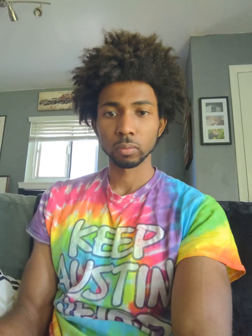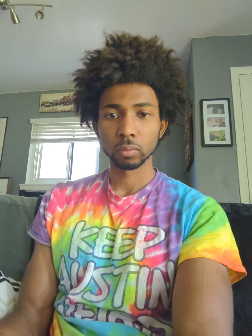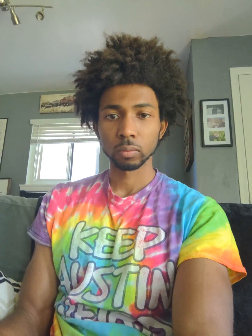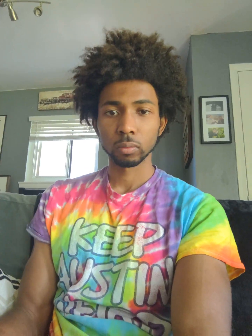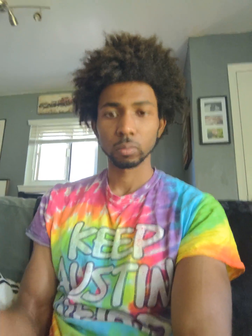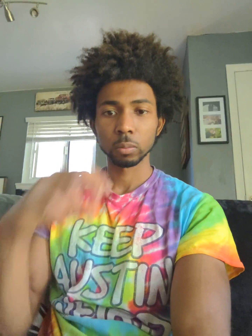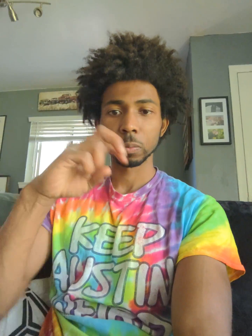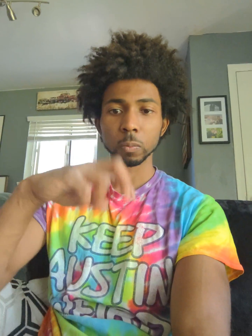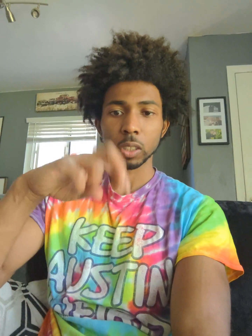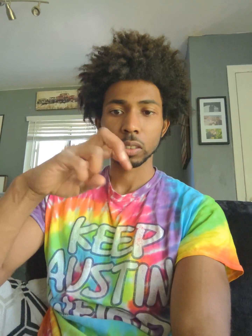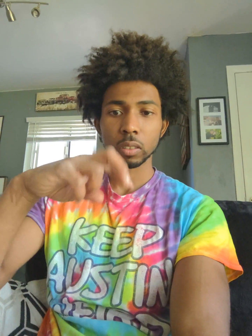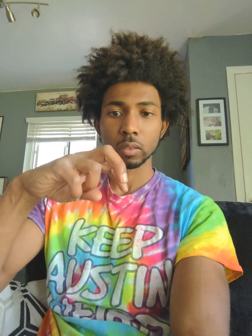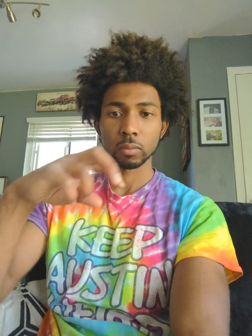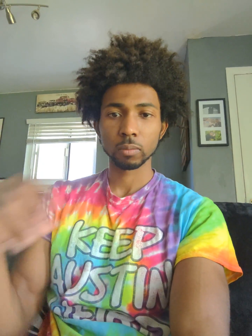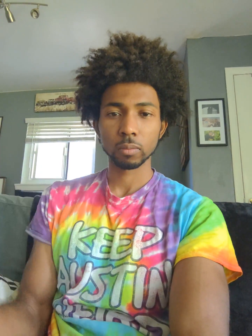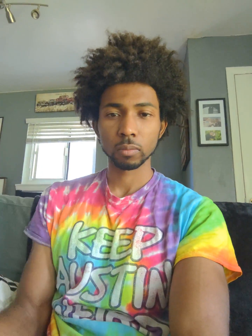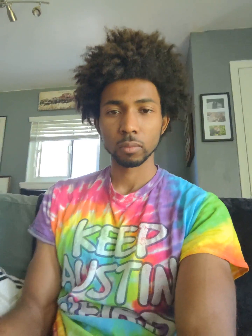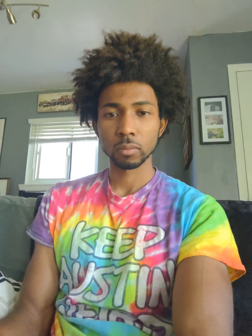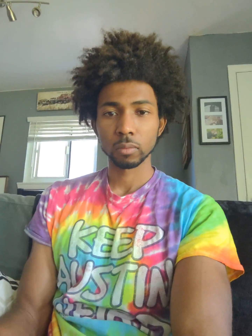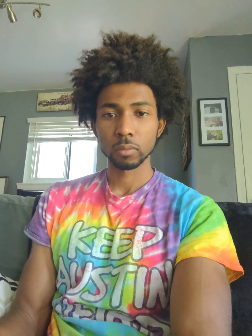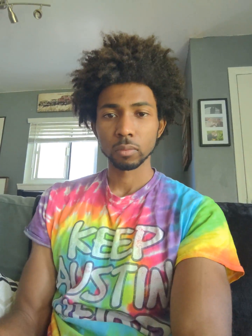potato